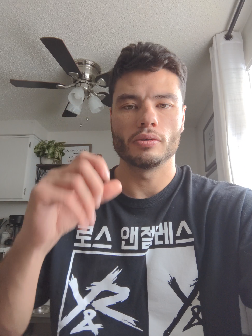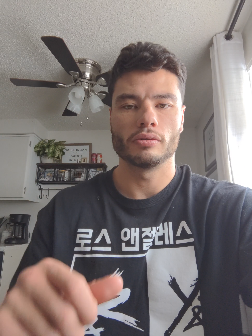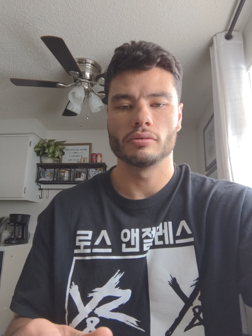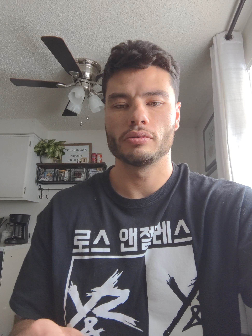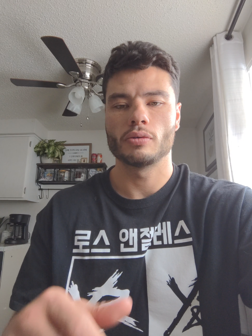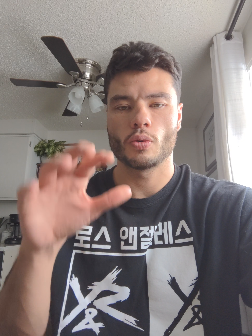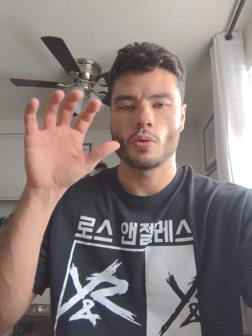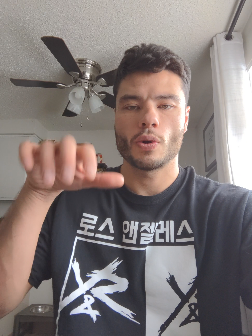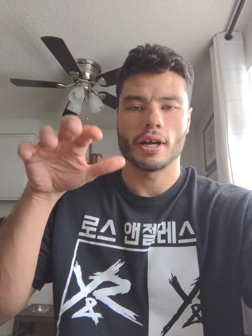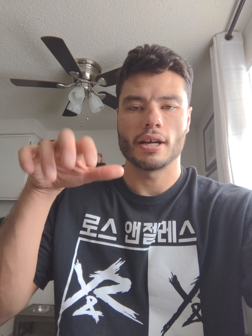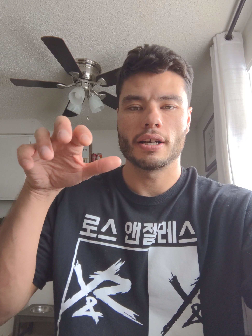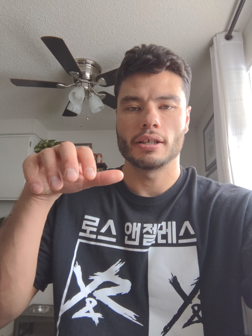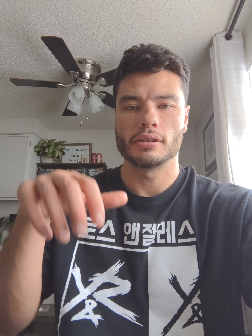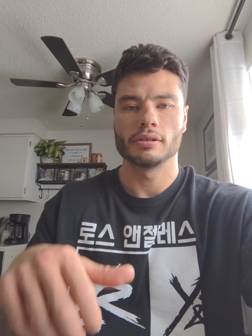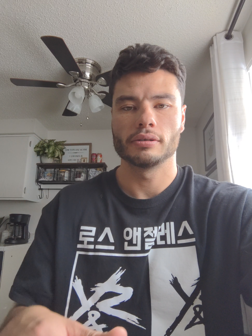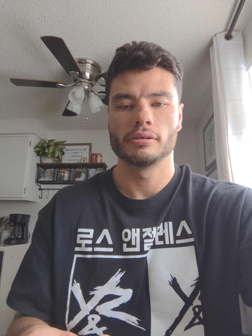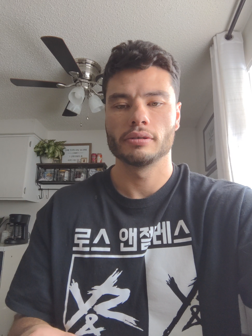rain